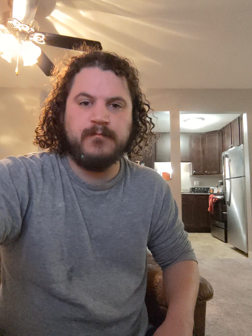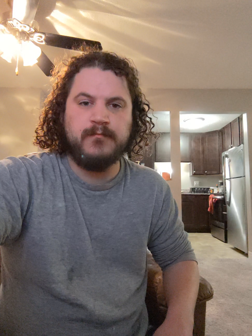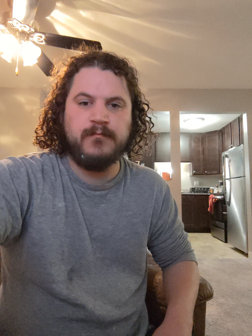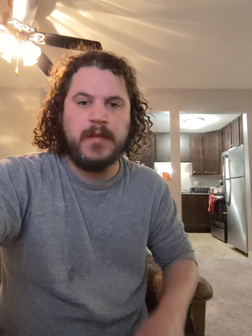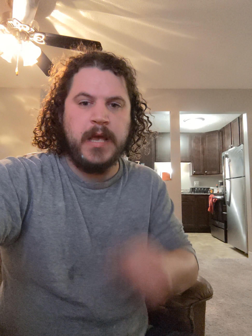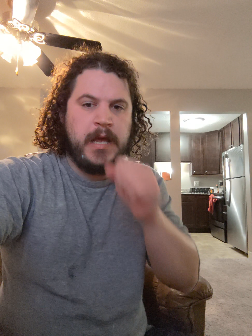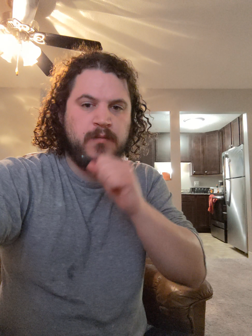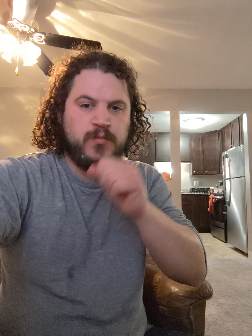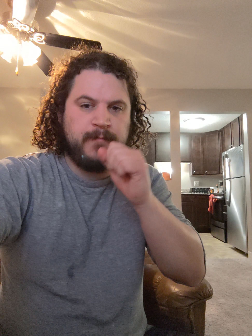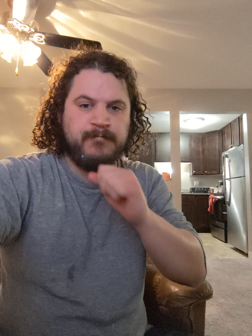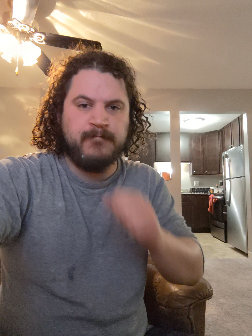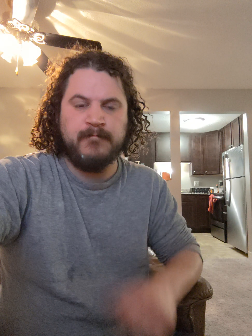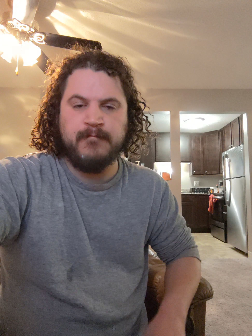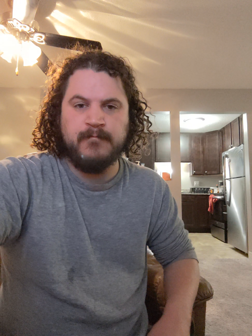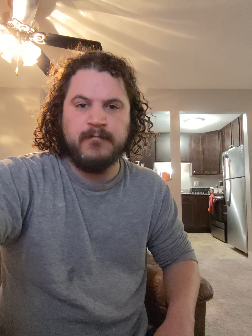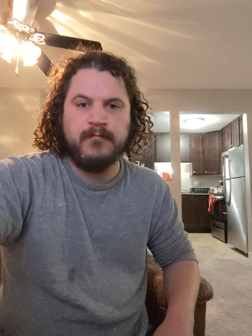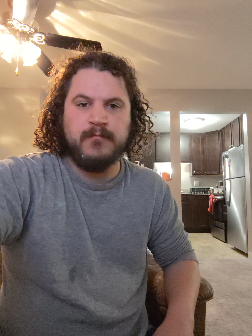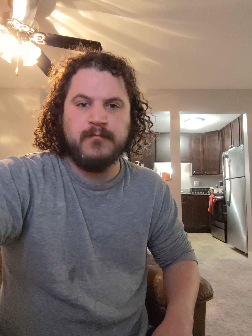ice cream